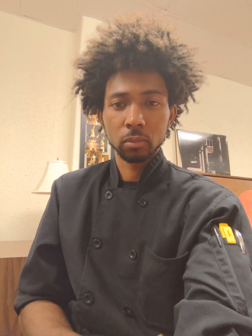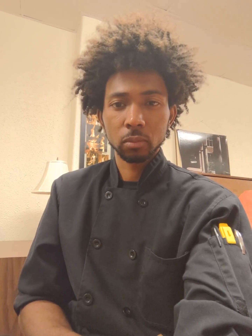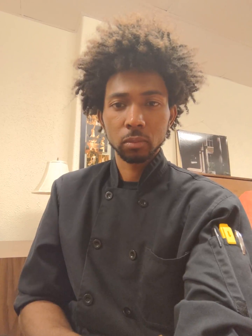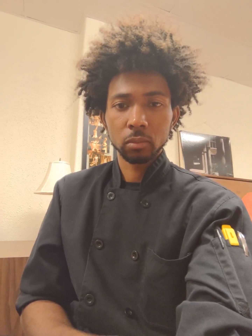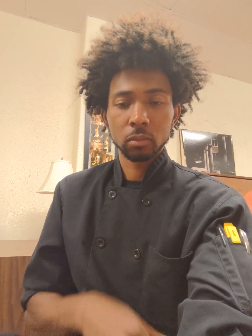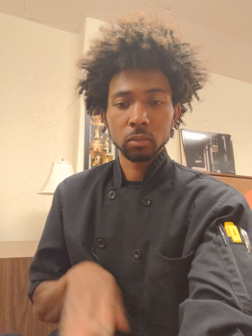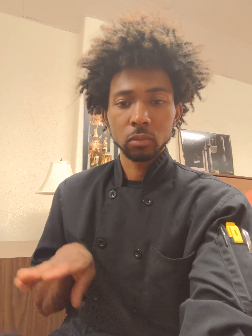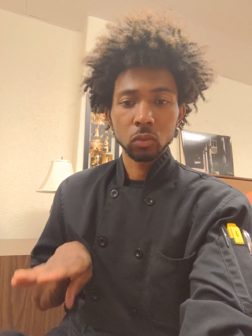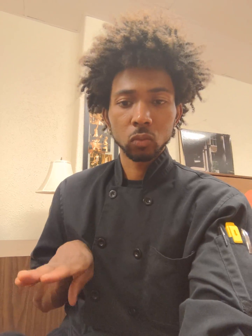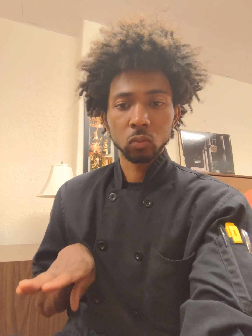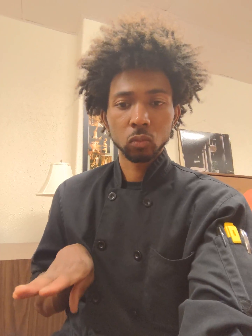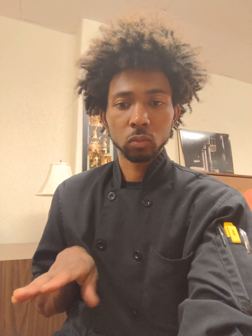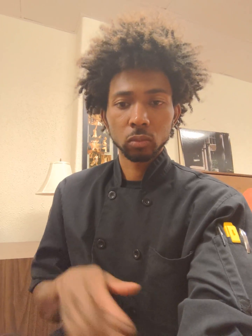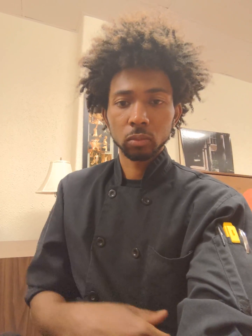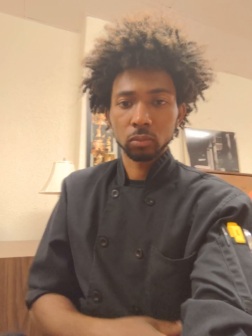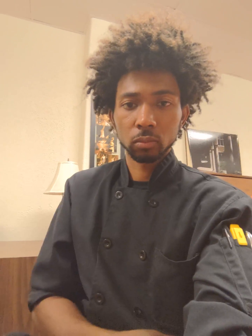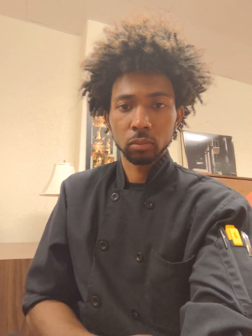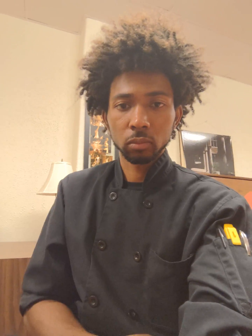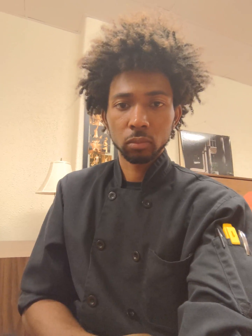penguin